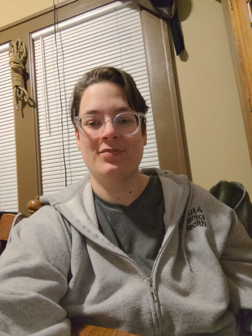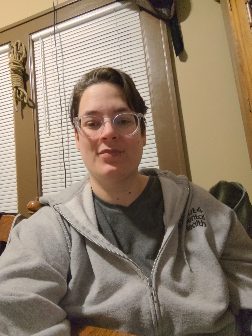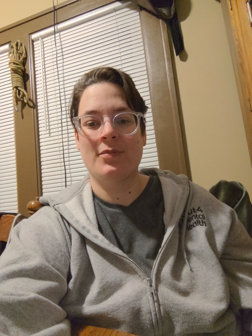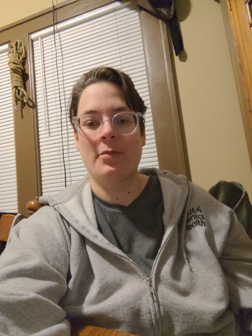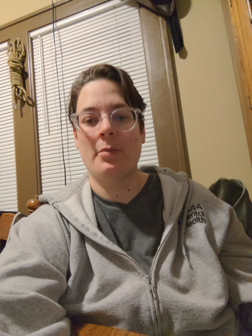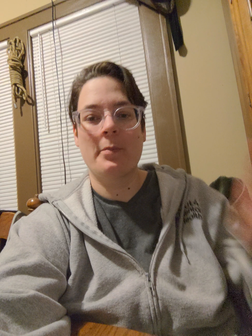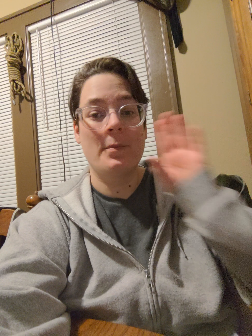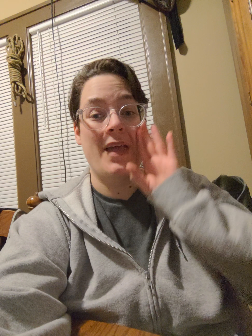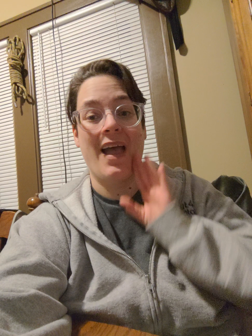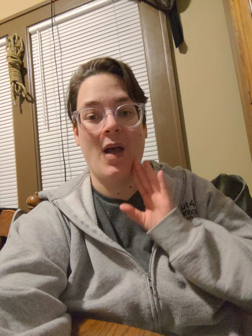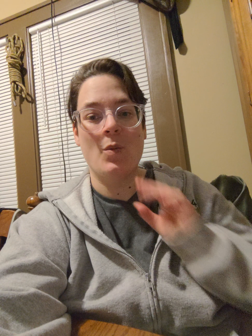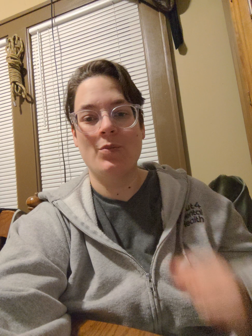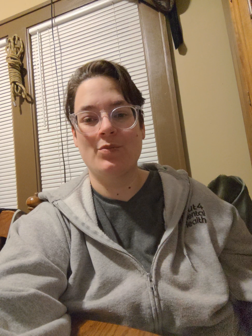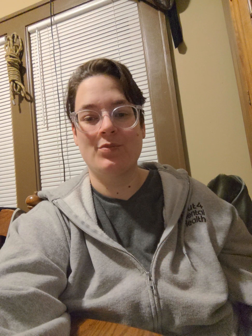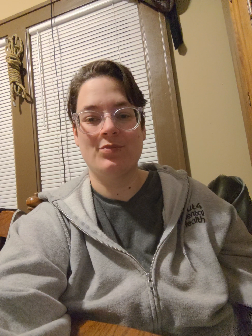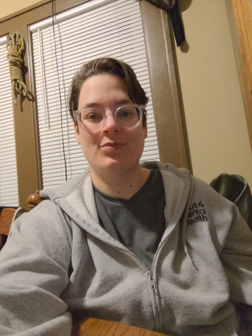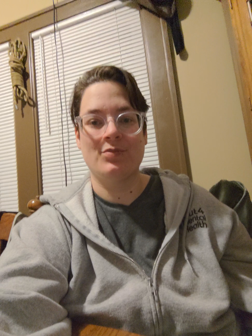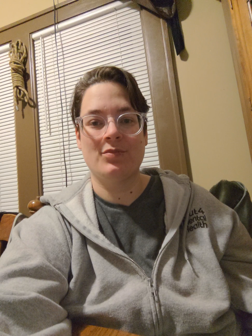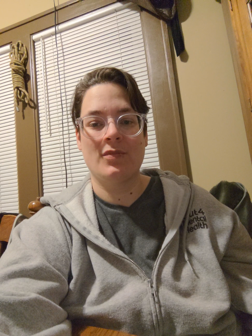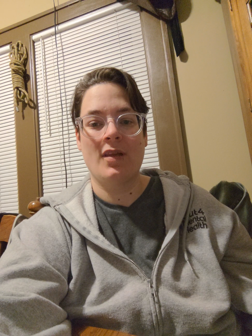brown